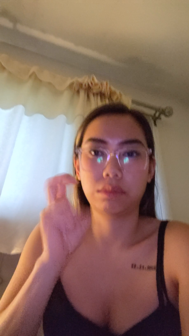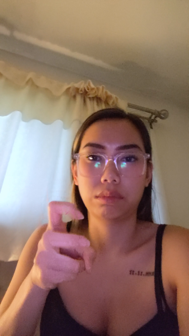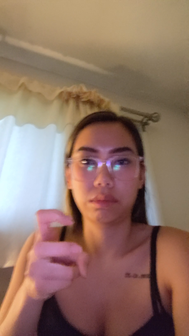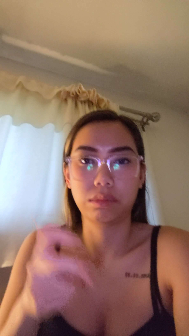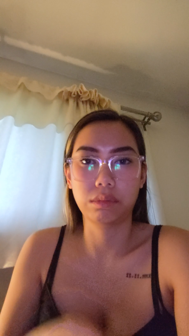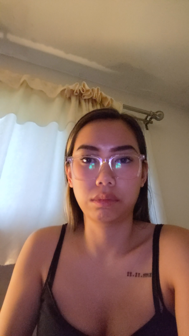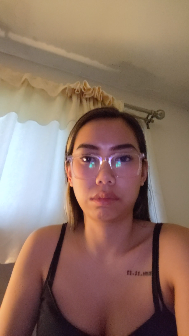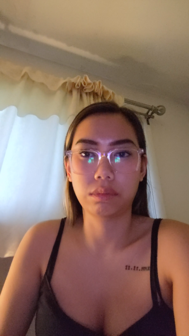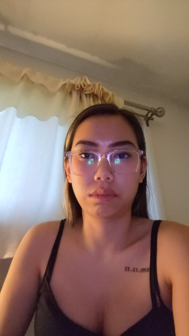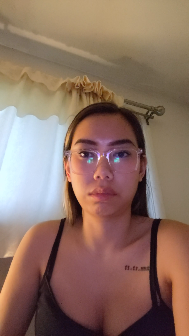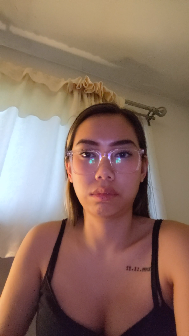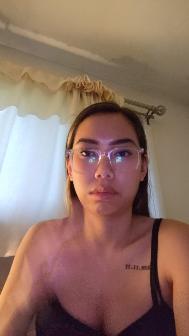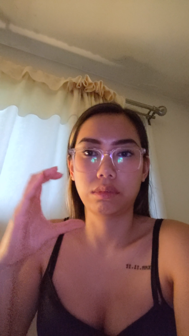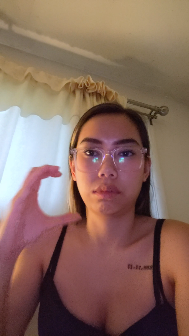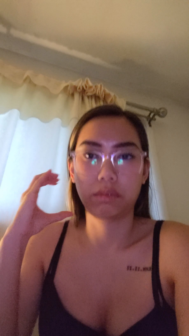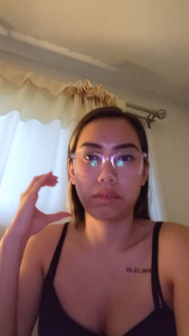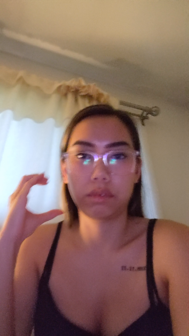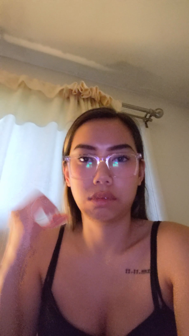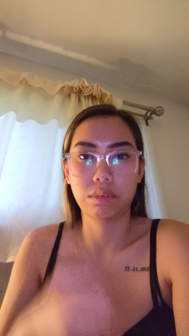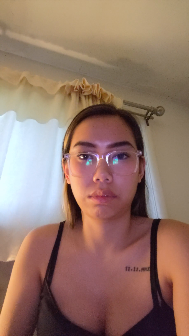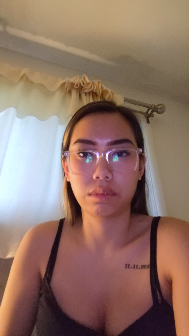bus